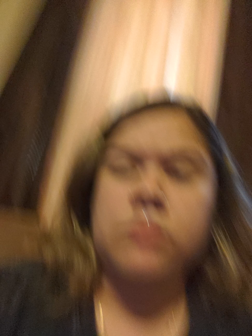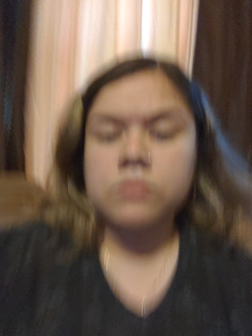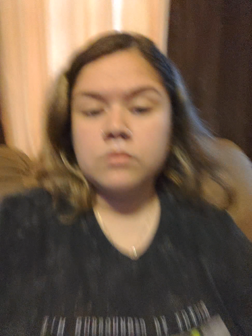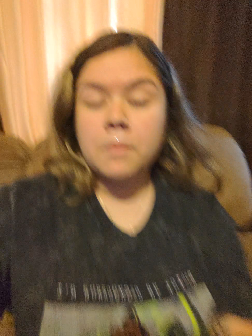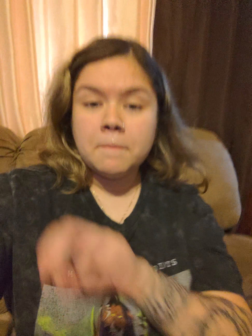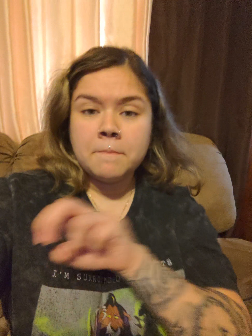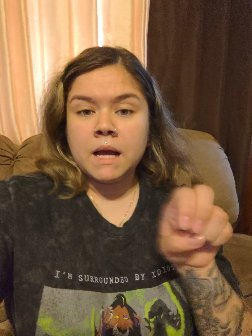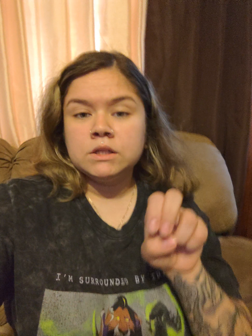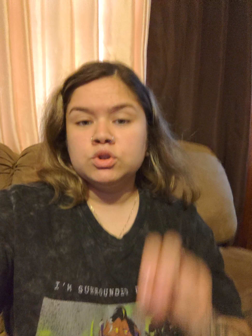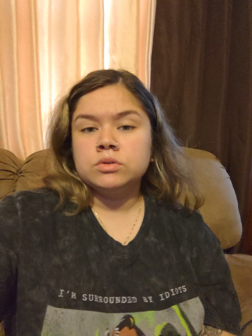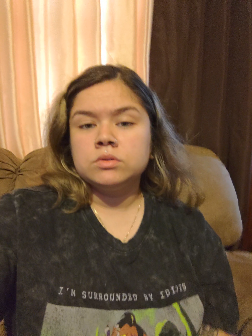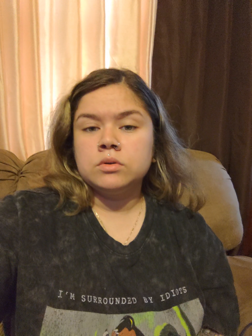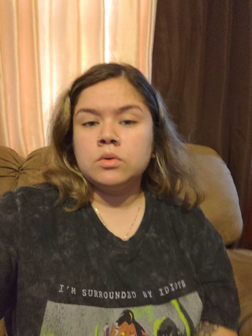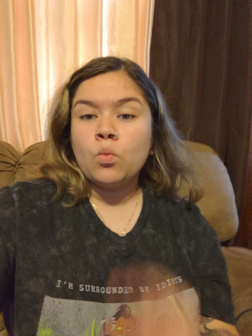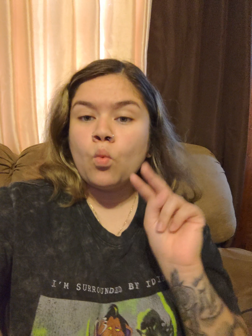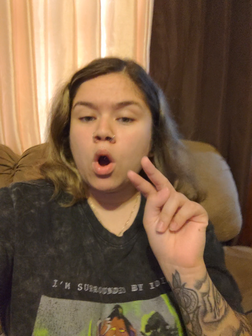bench